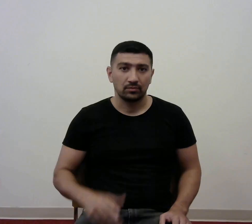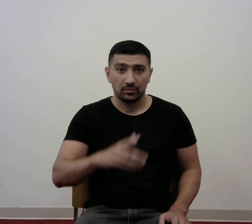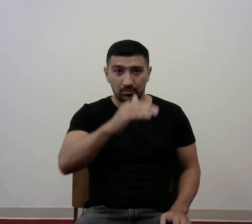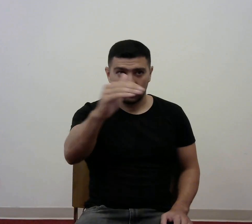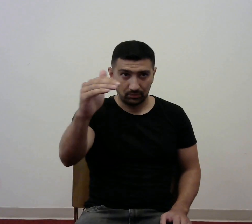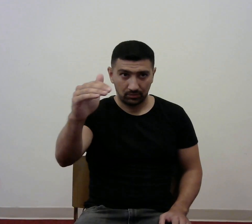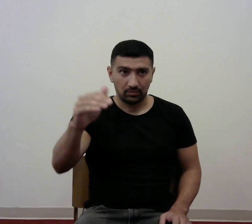siz